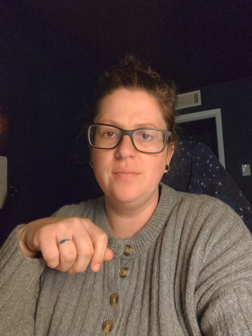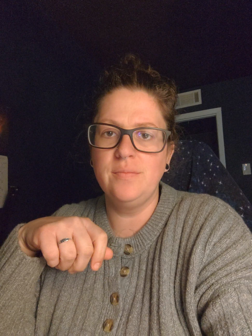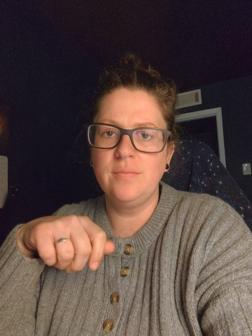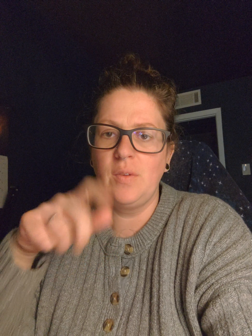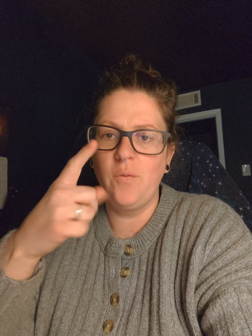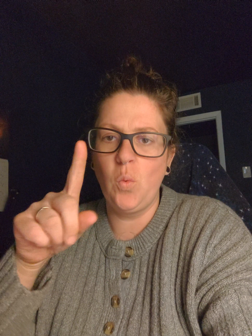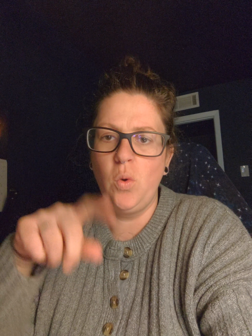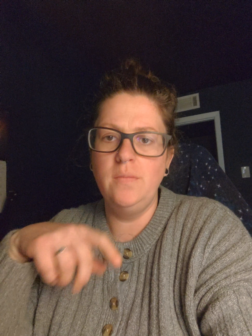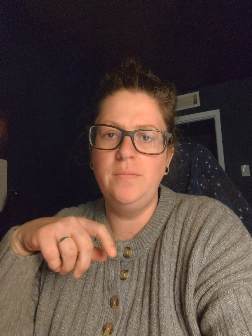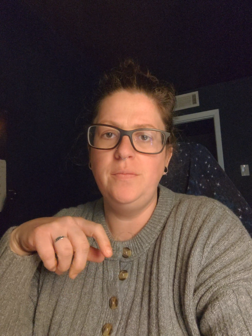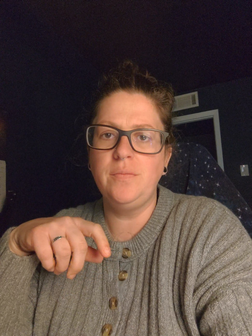for